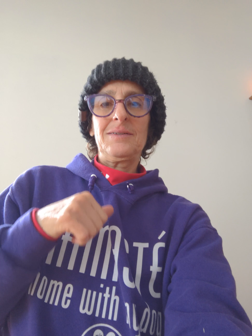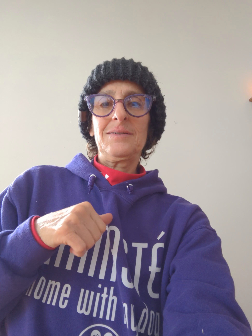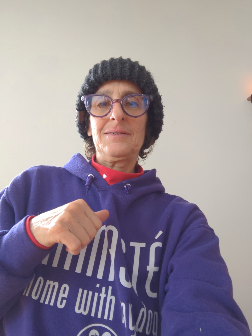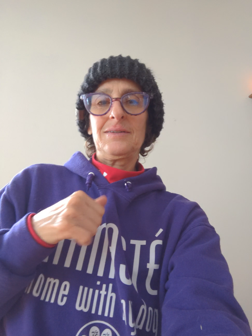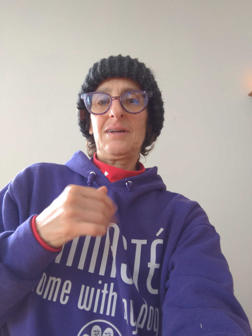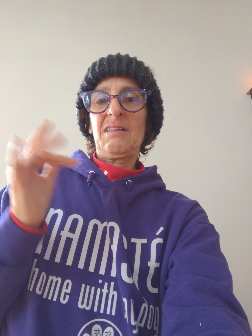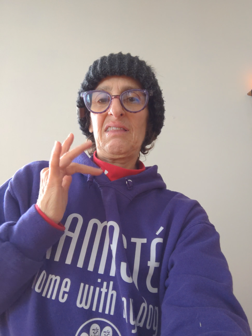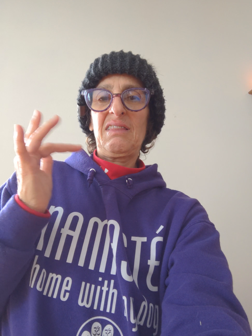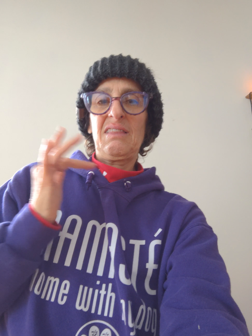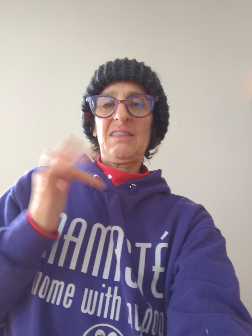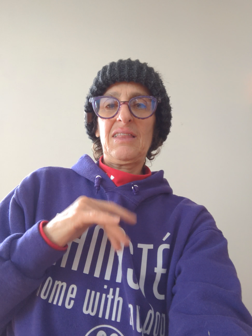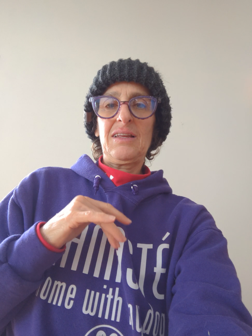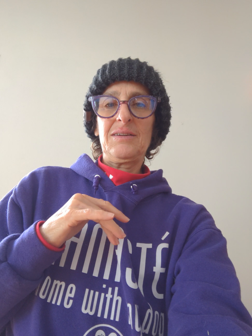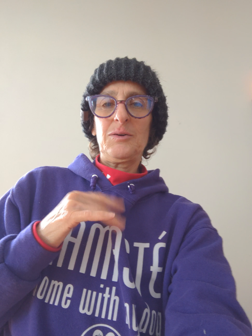yucky